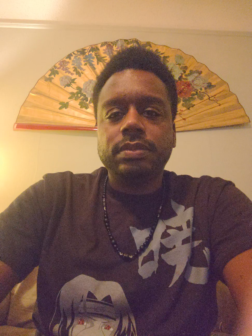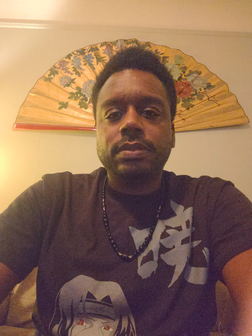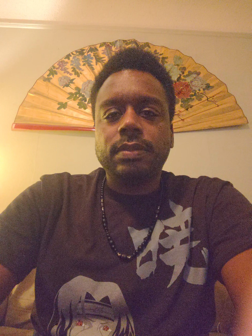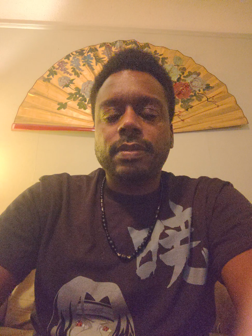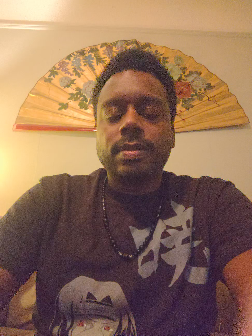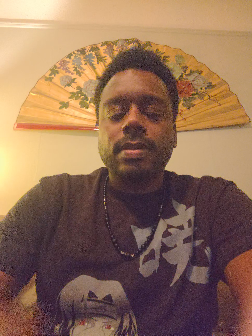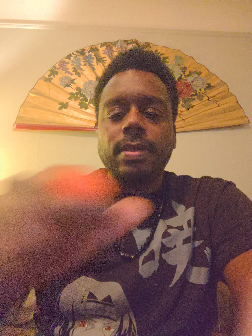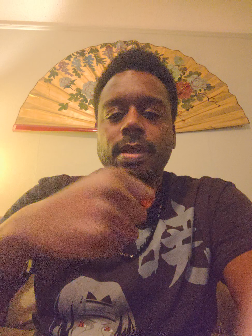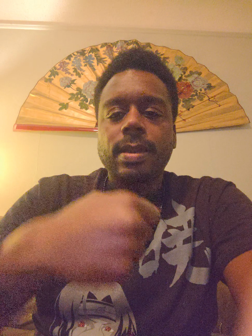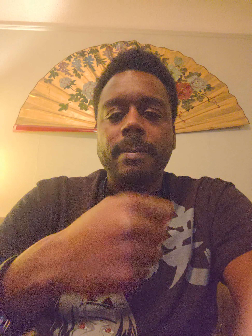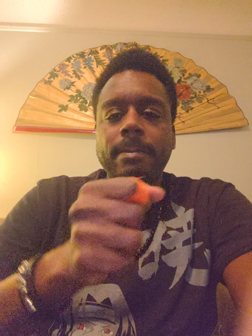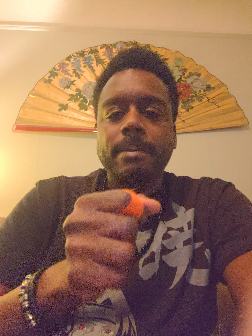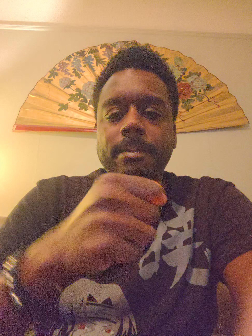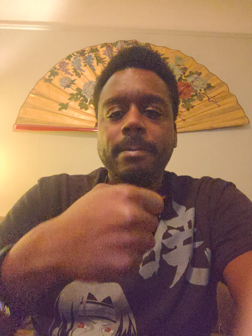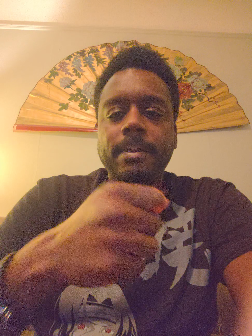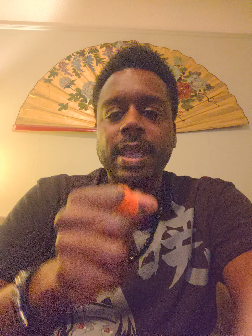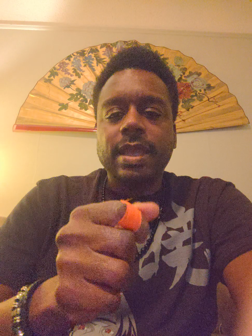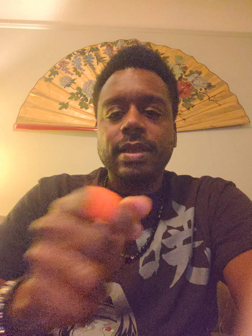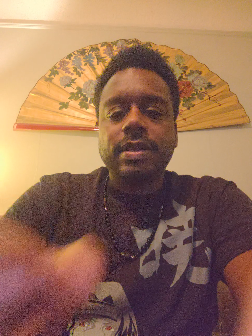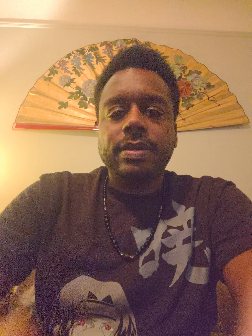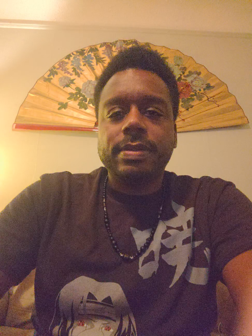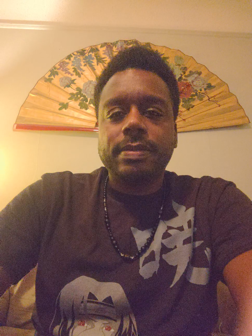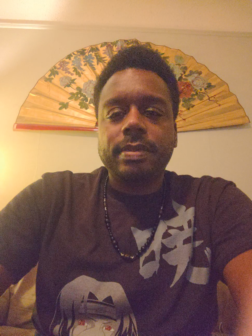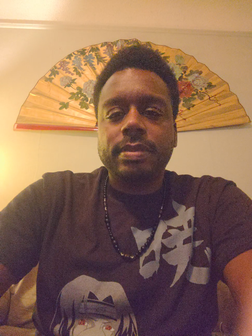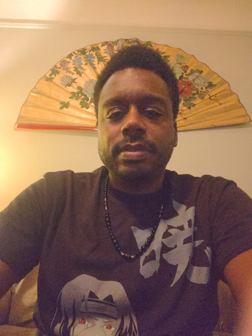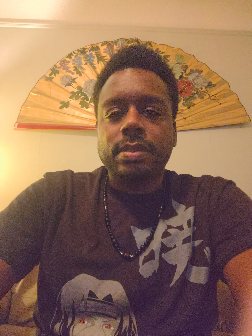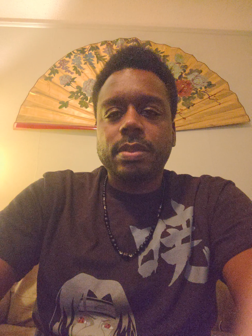make